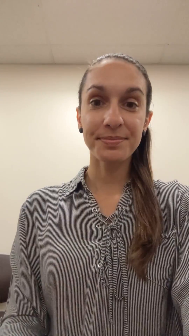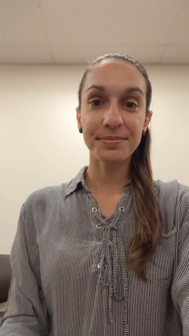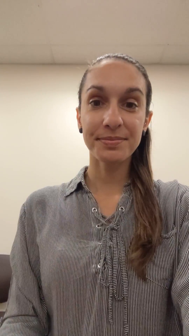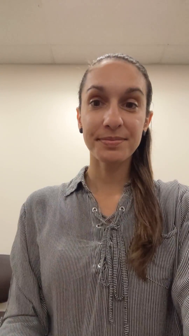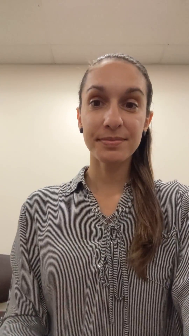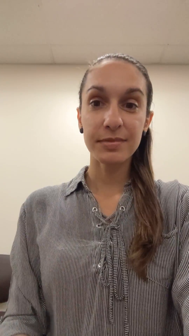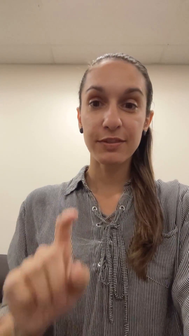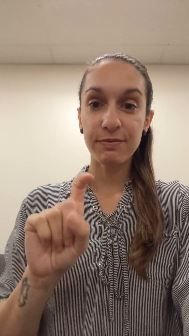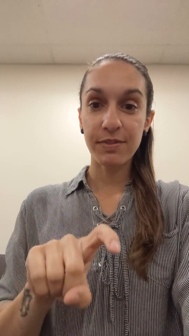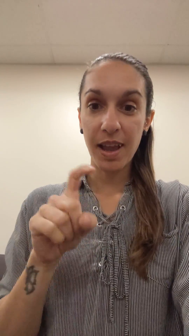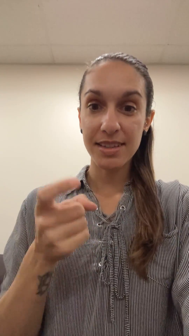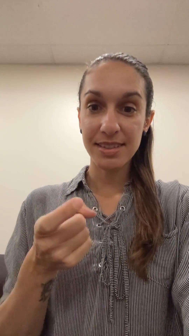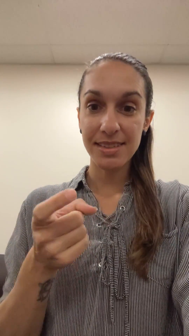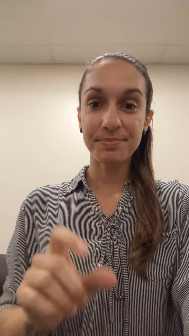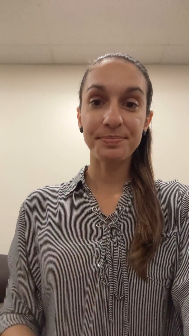friend